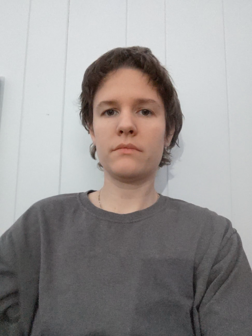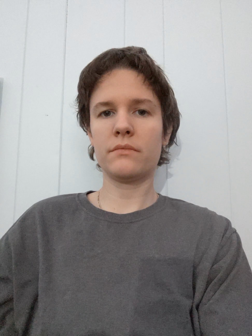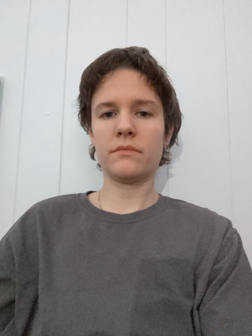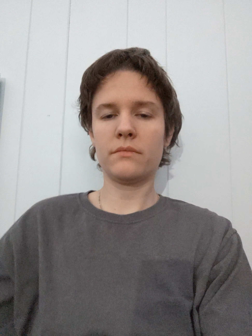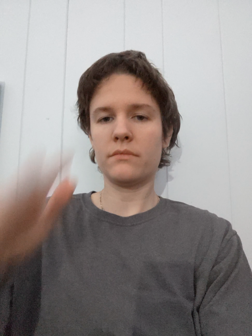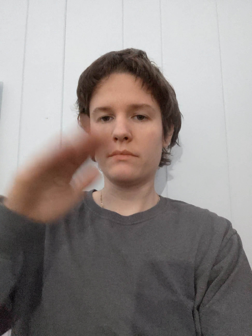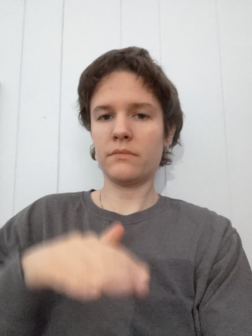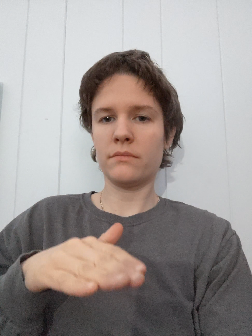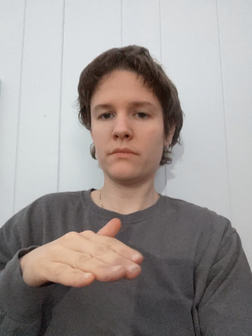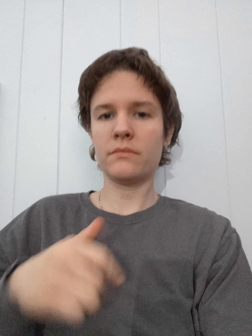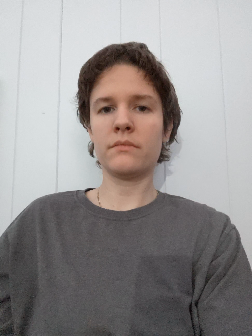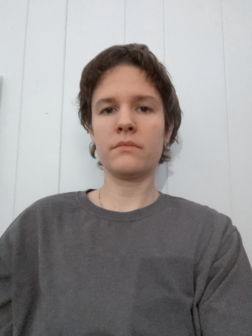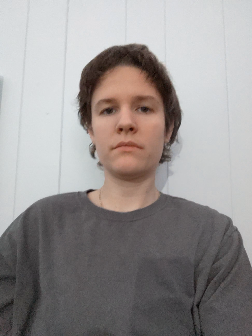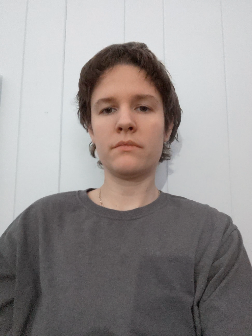on